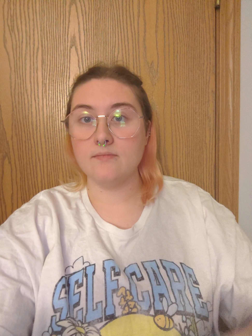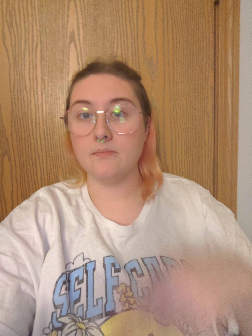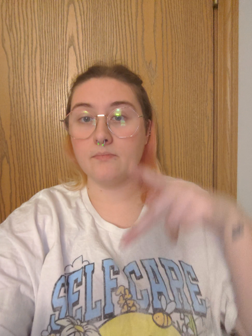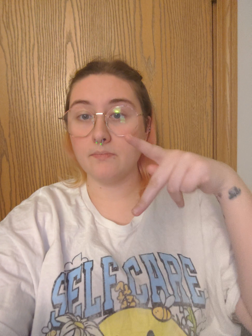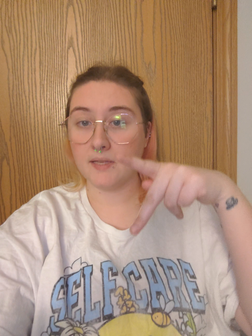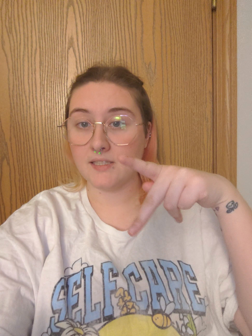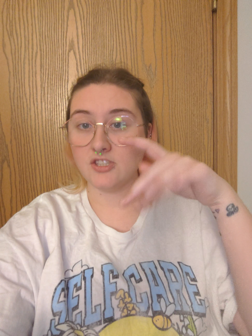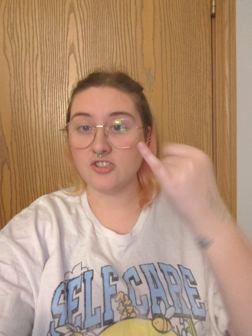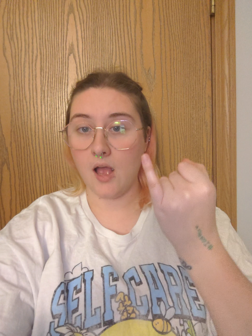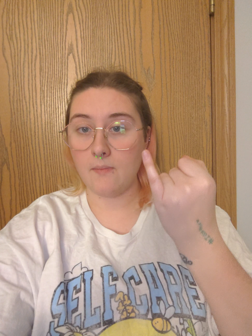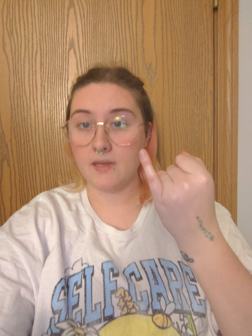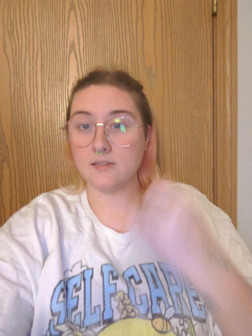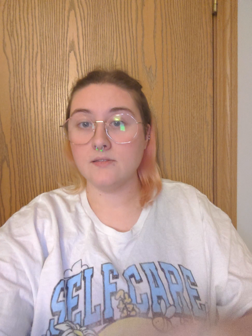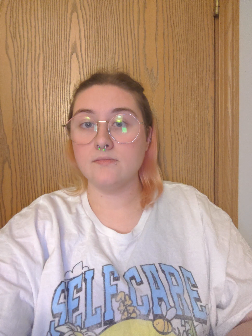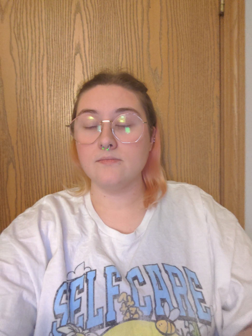pajamas